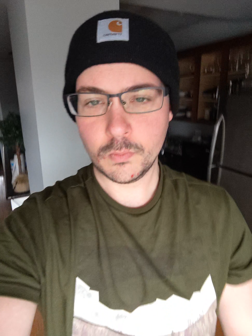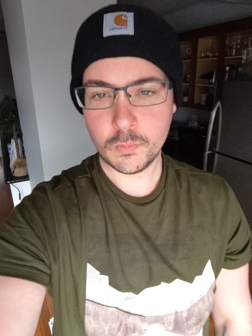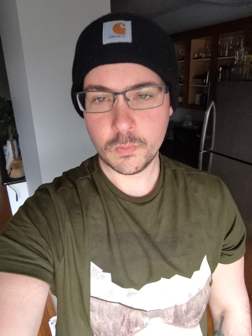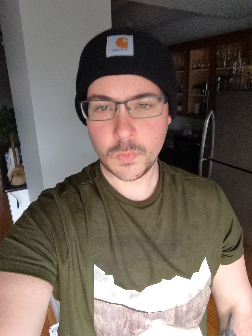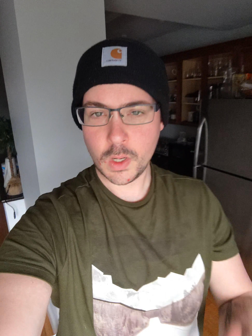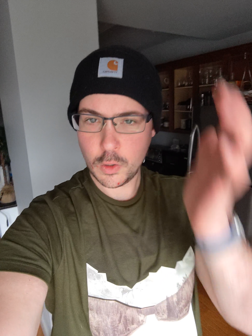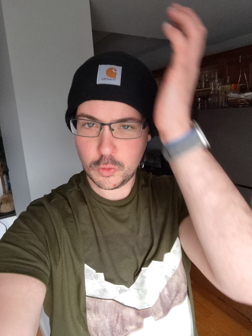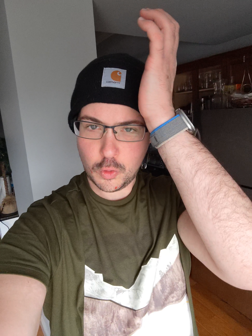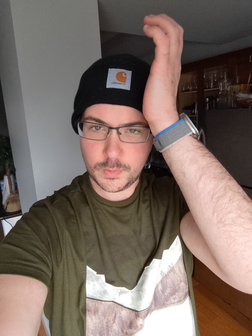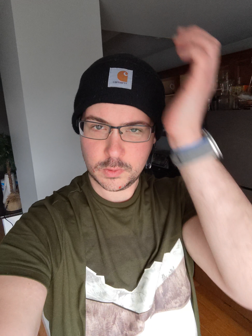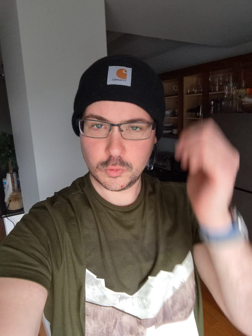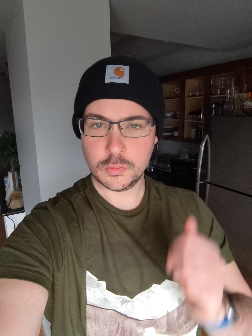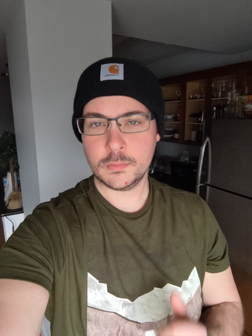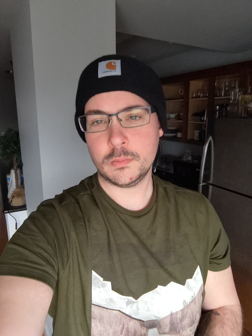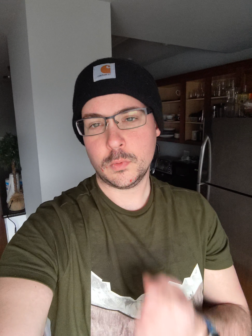garbage